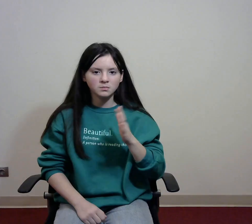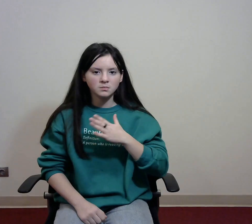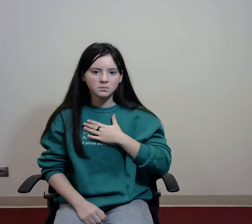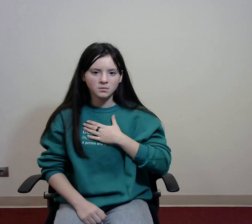mənə